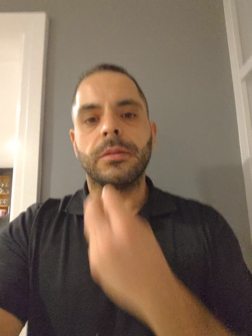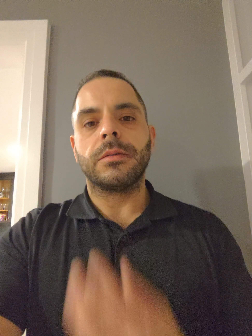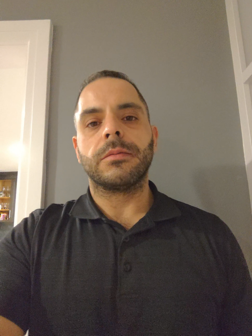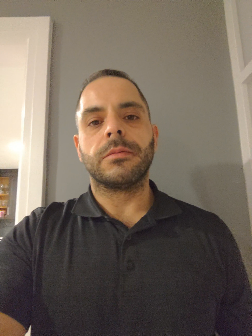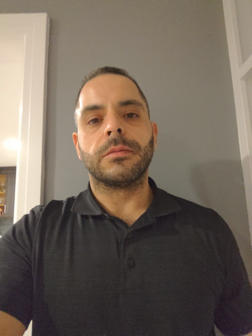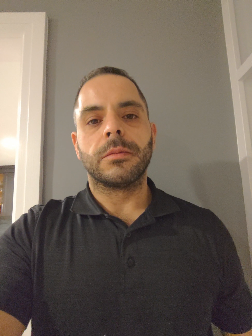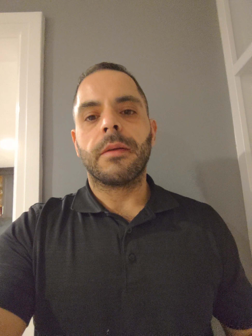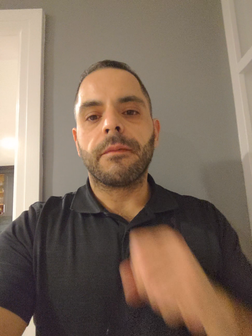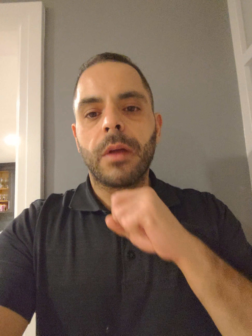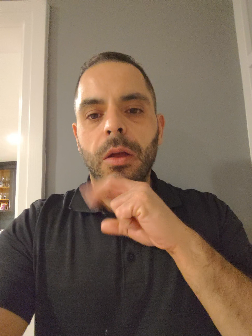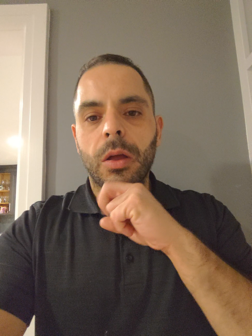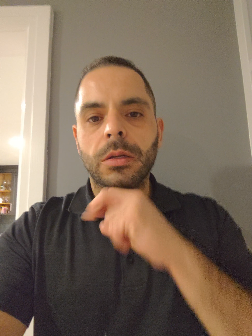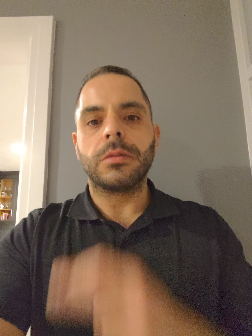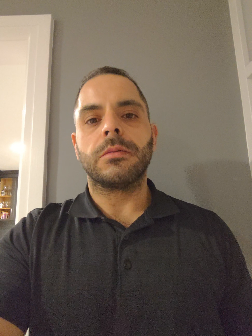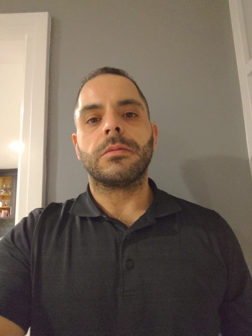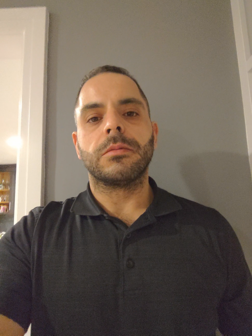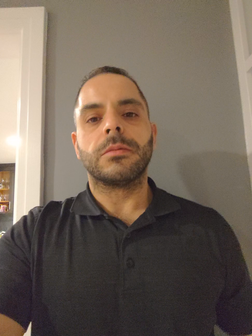frog